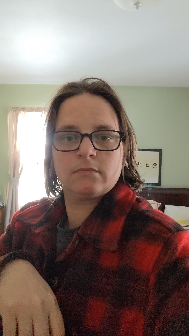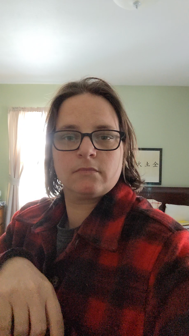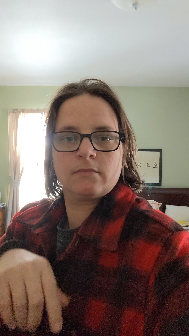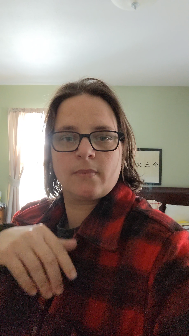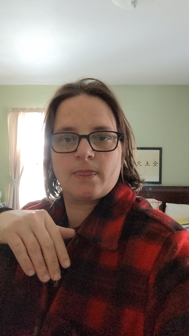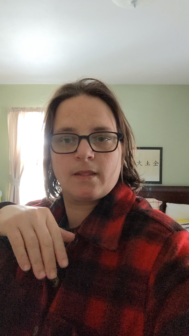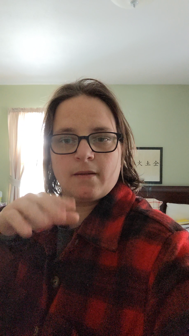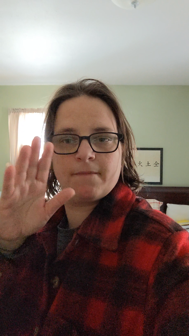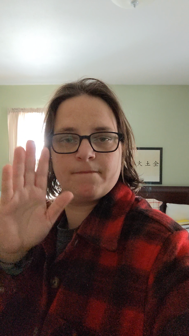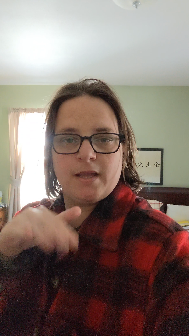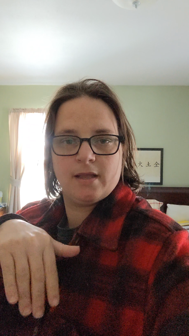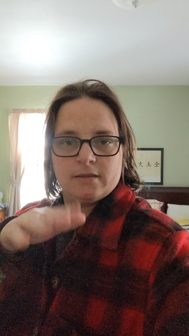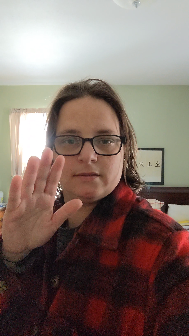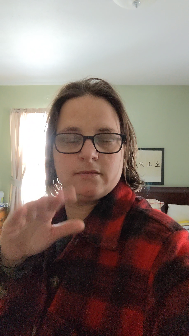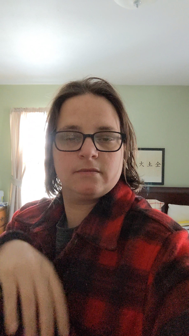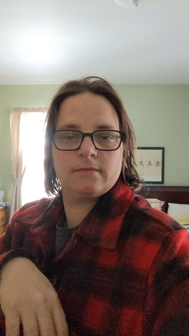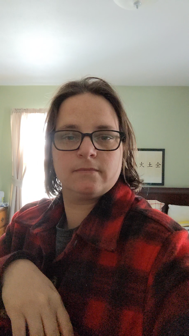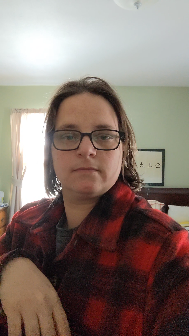paint